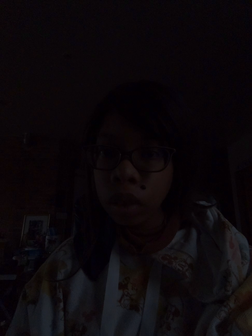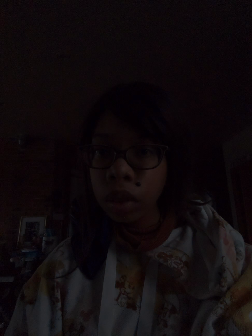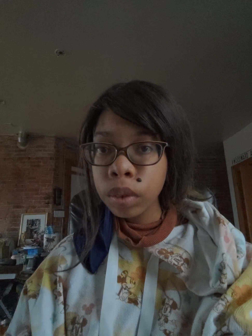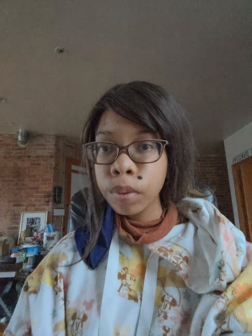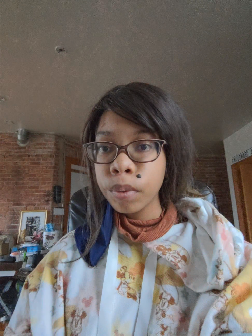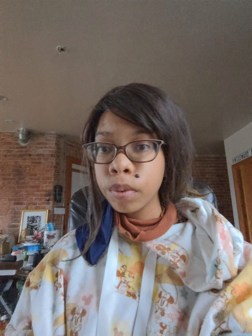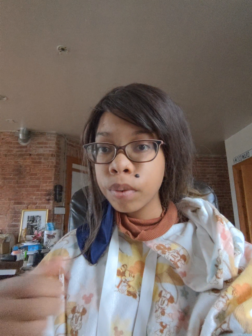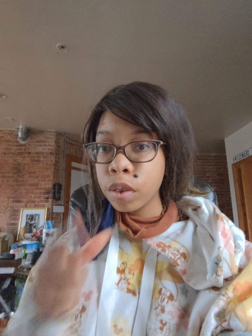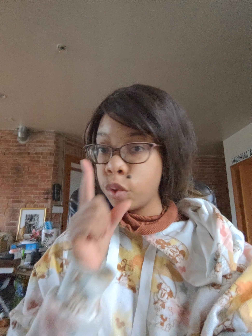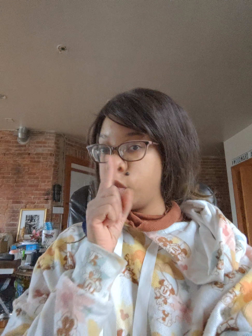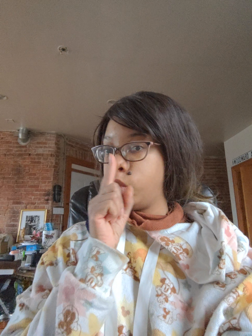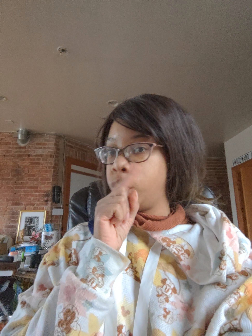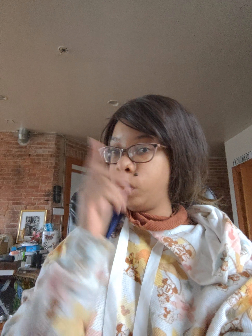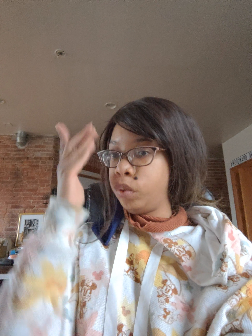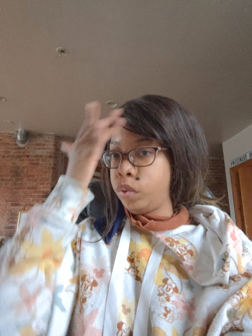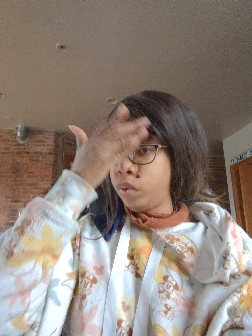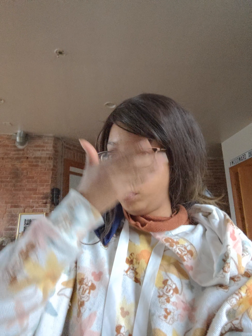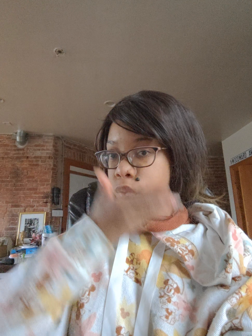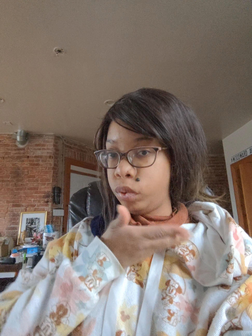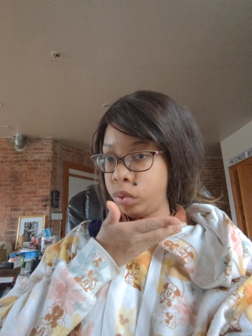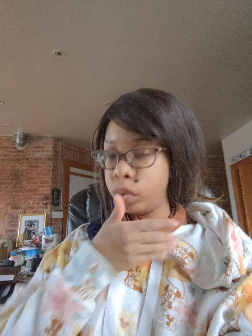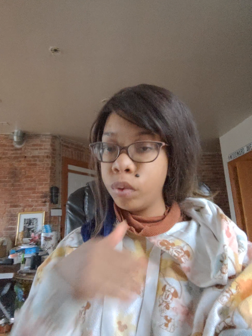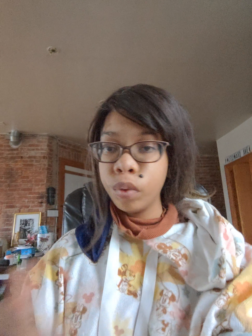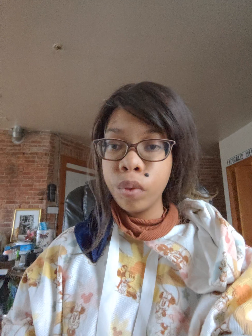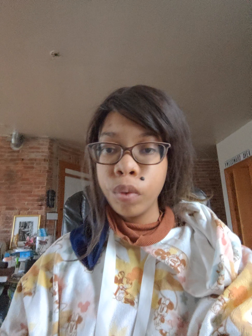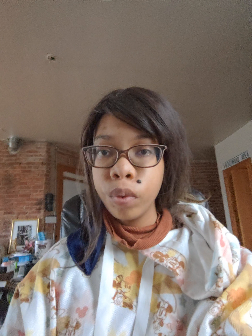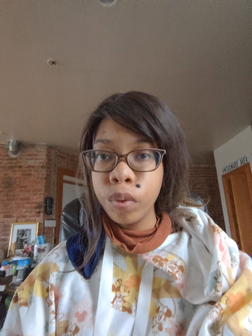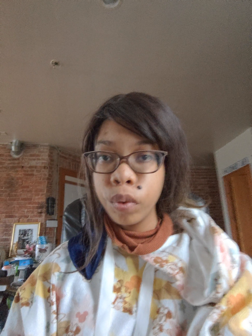pretend